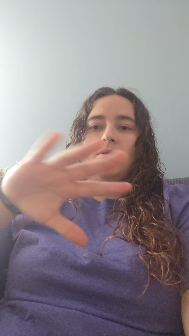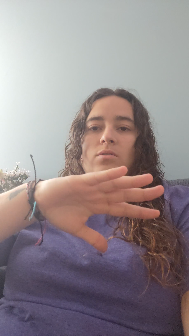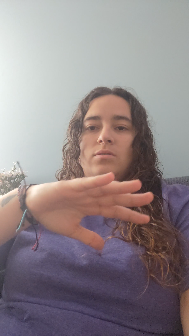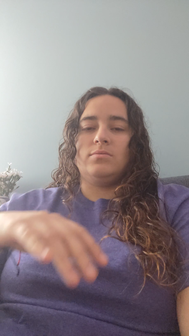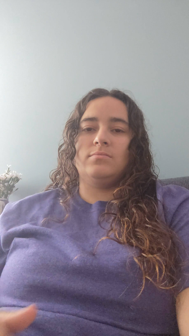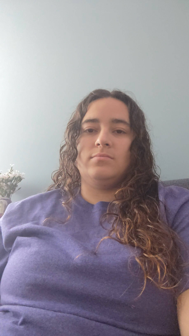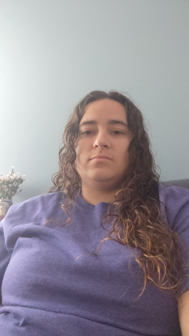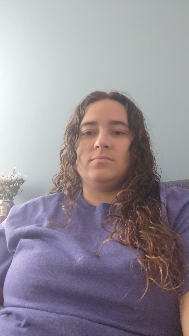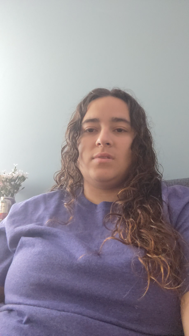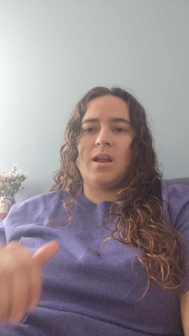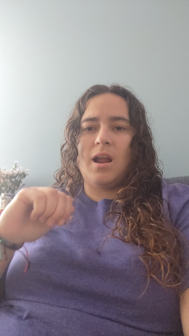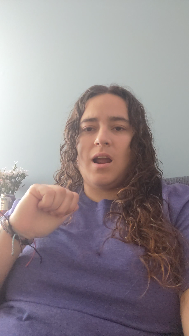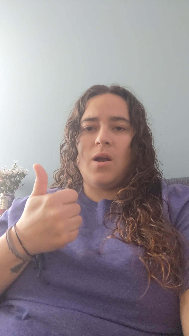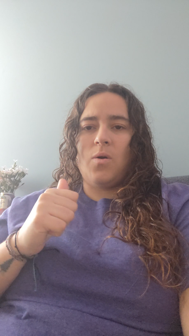how